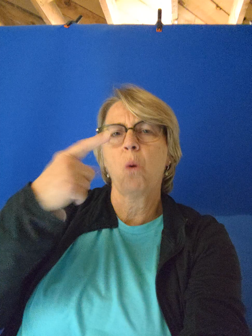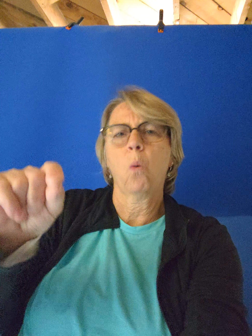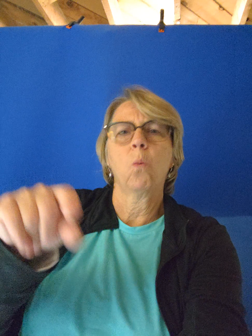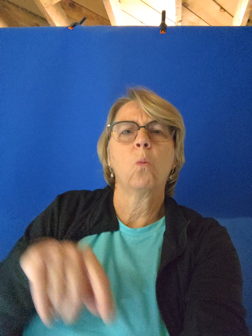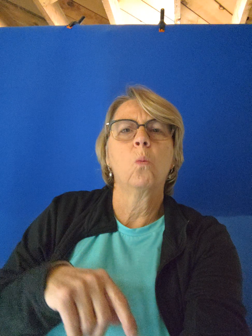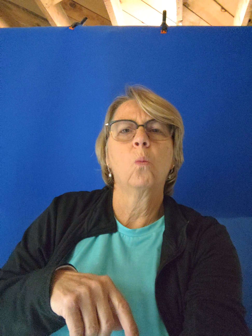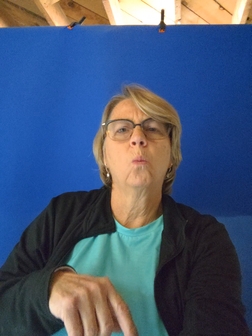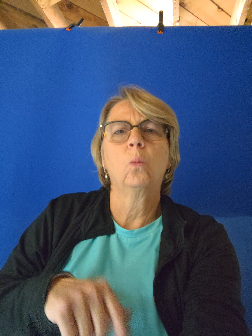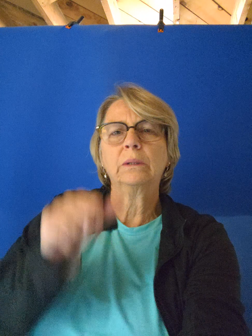go